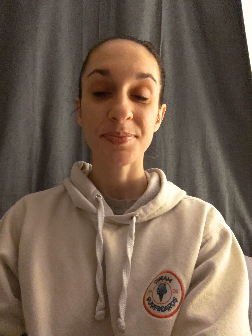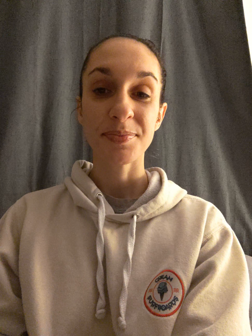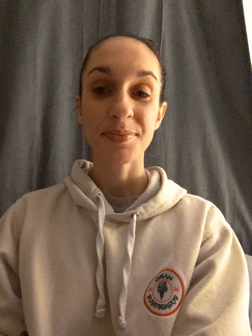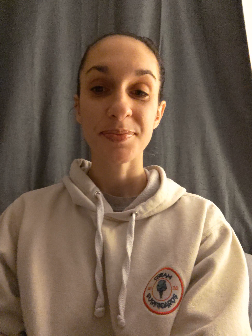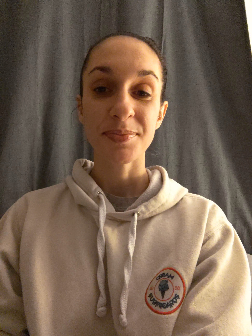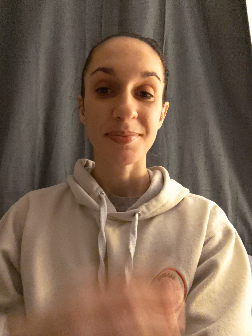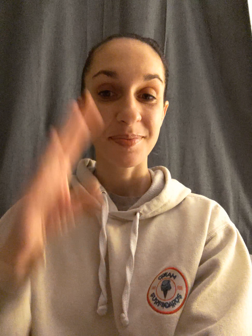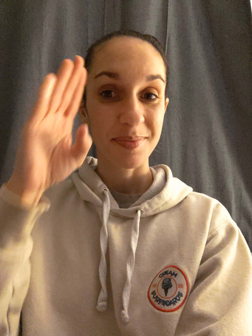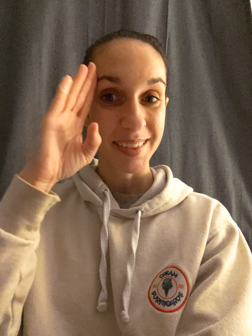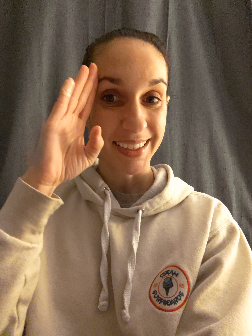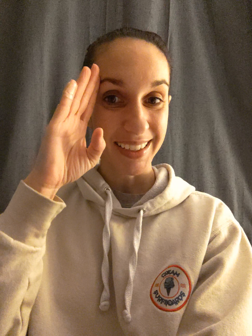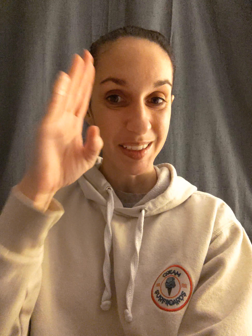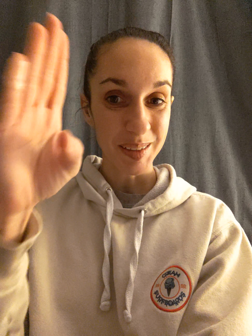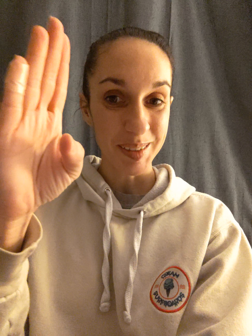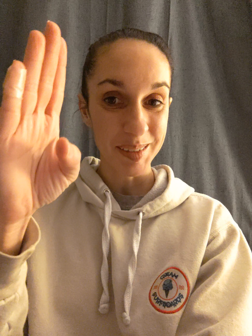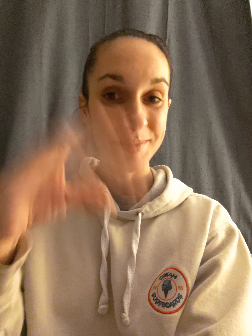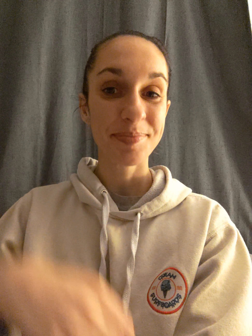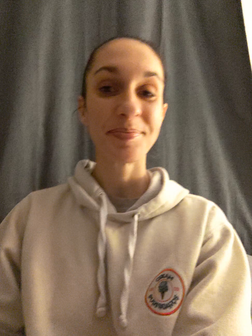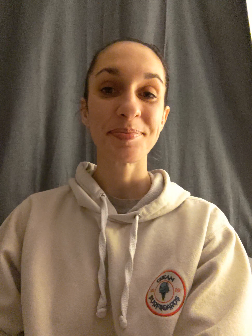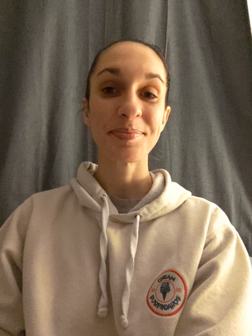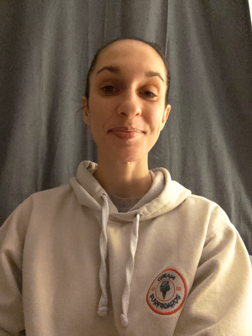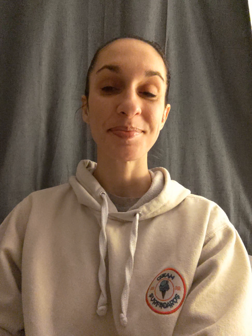hello